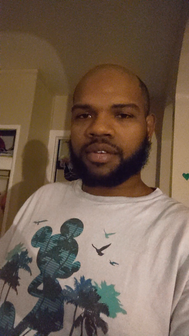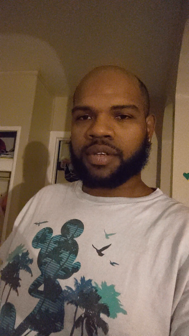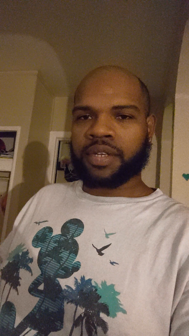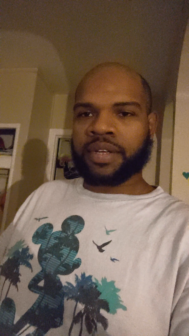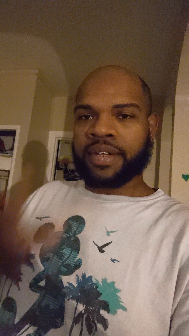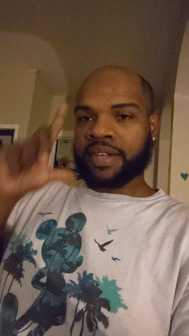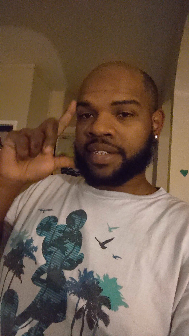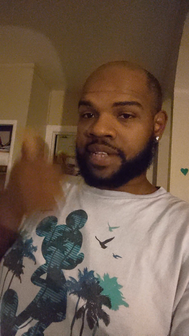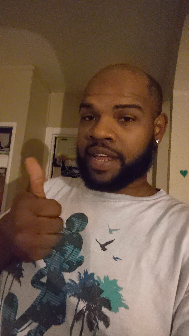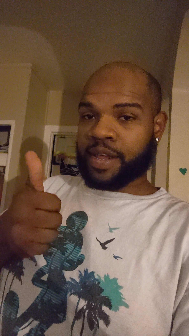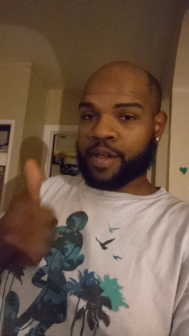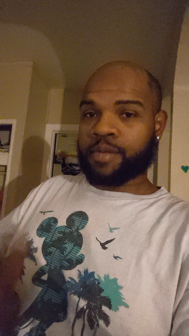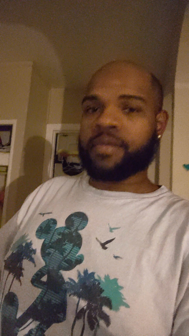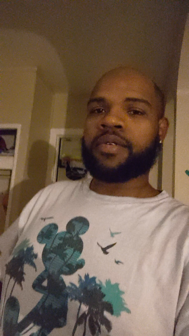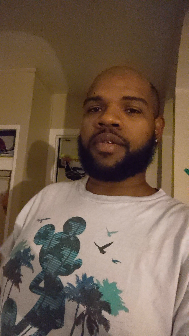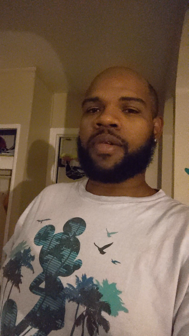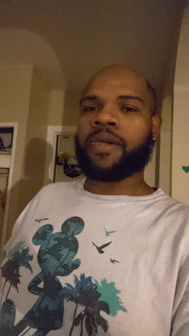dime